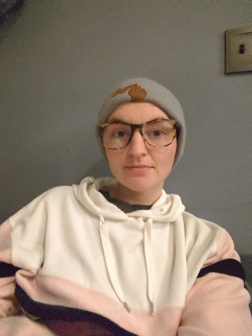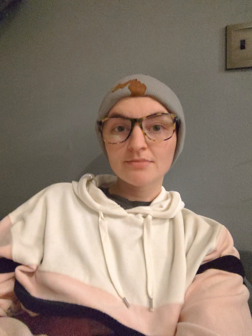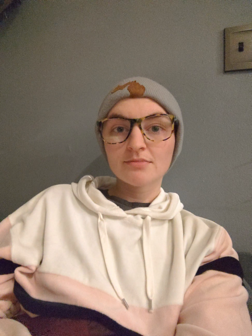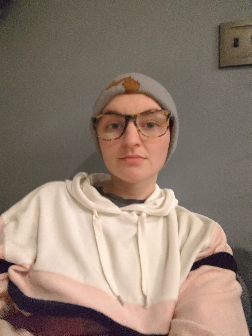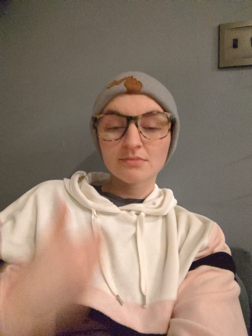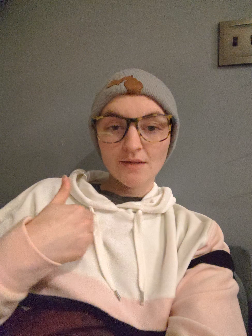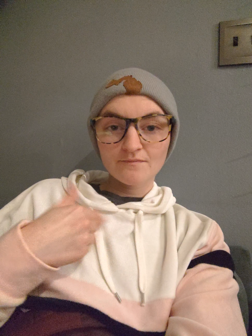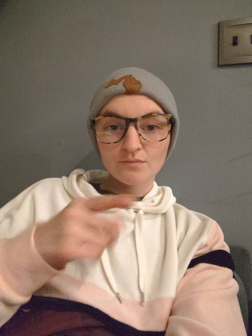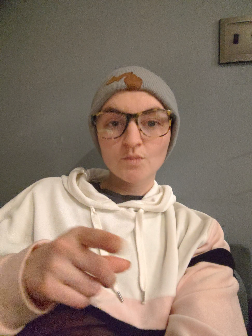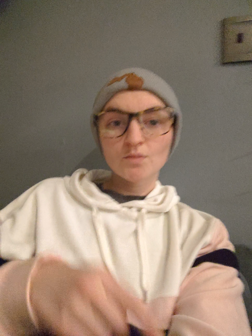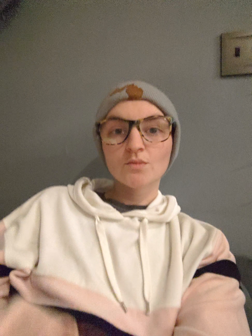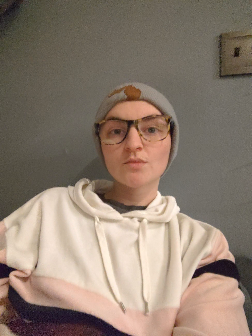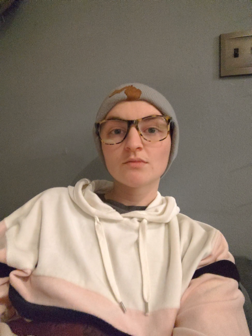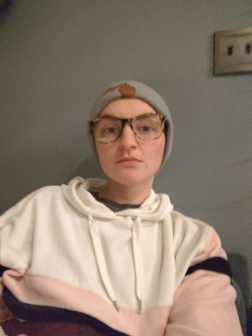have to